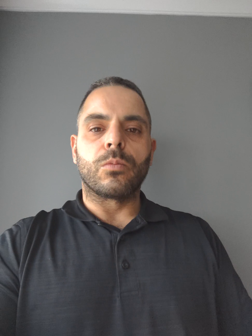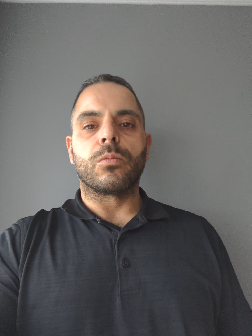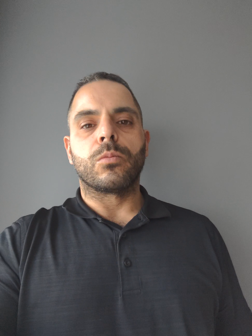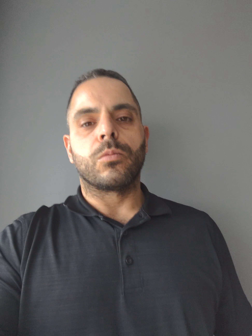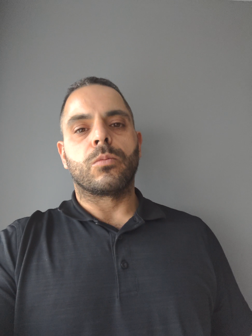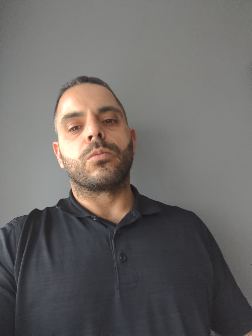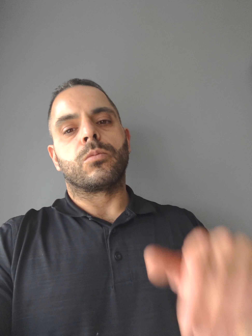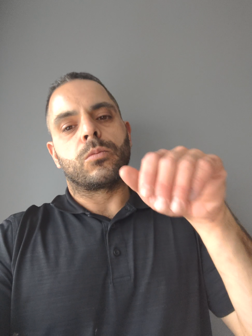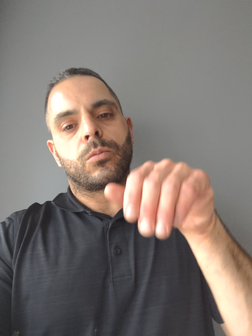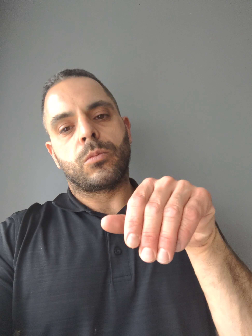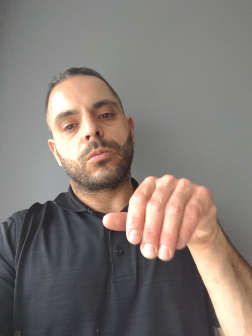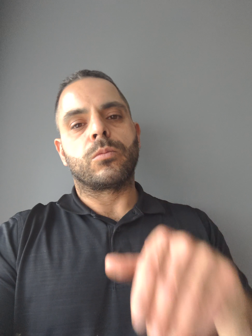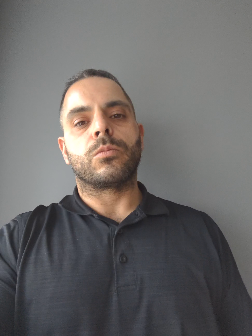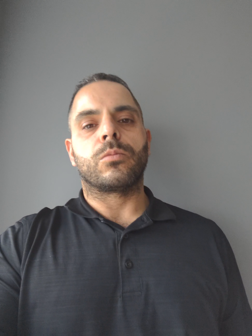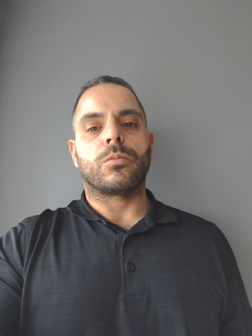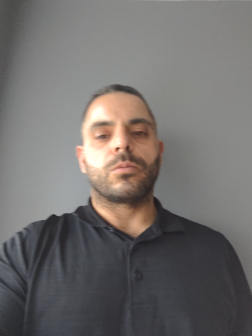night